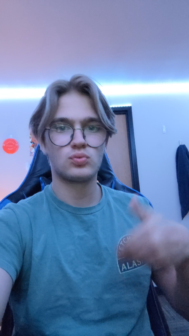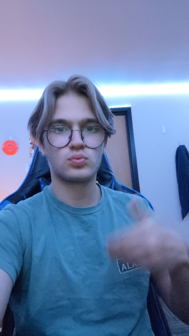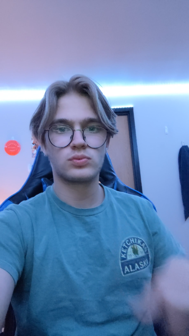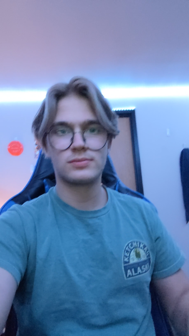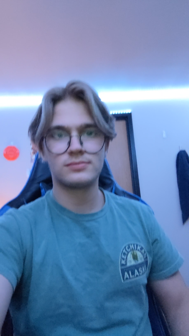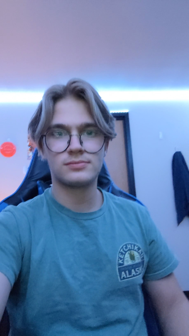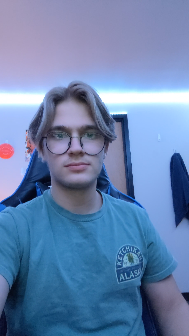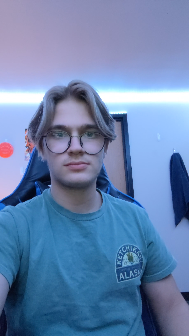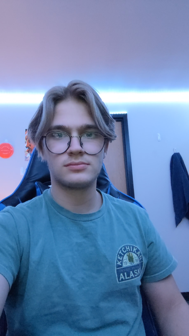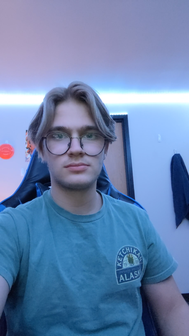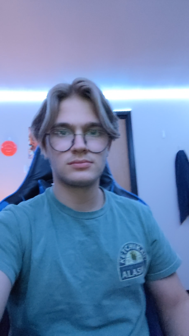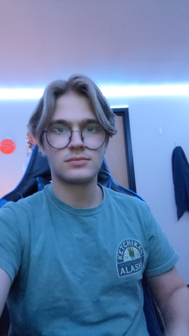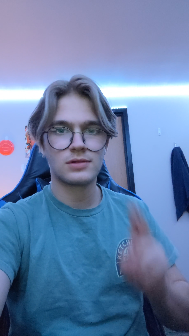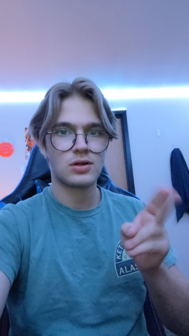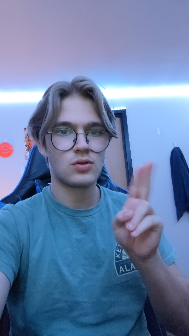hurry